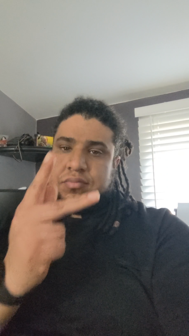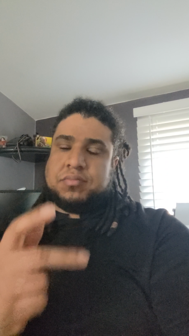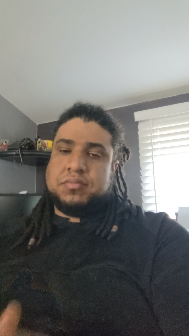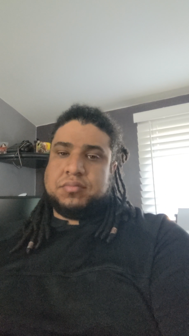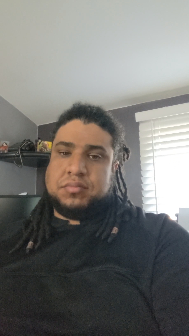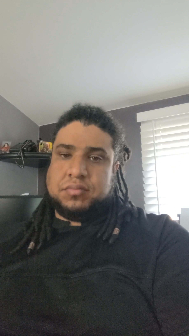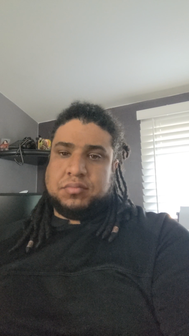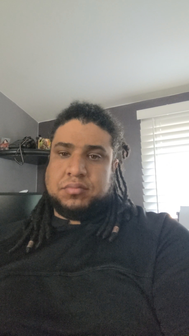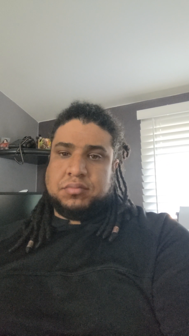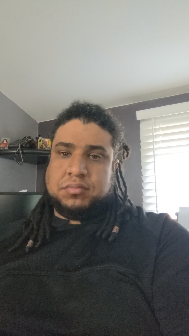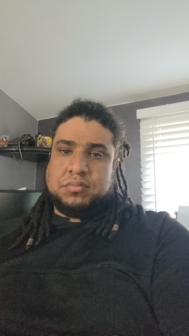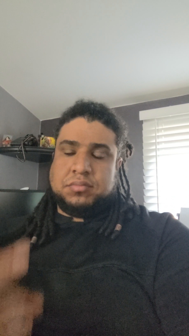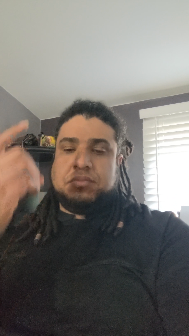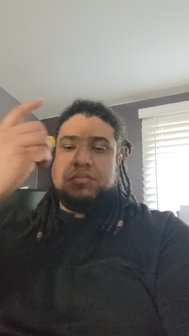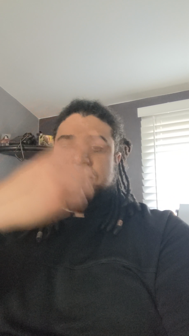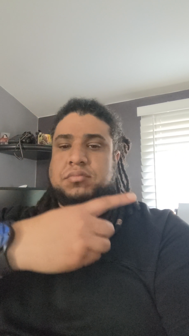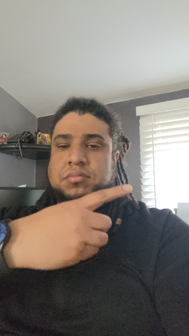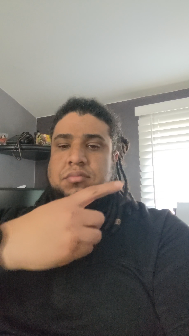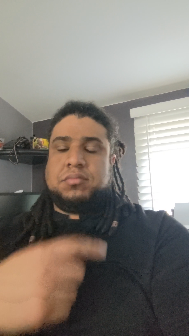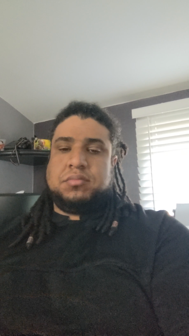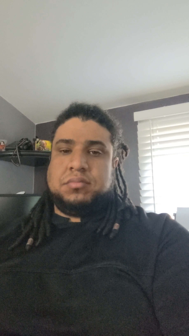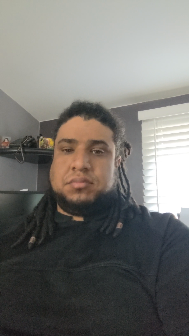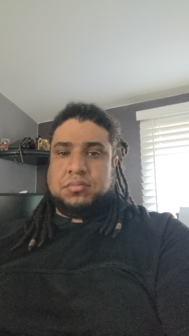day